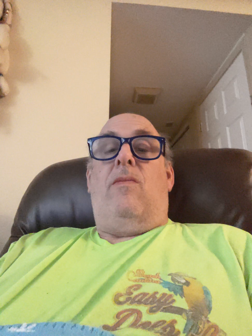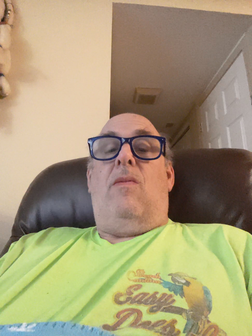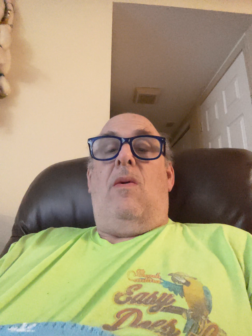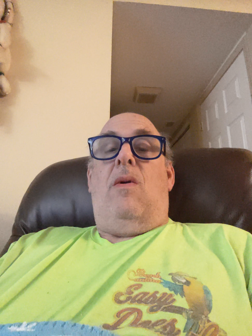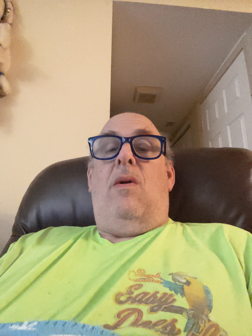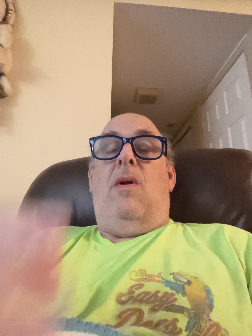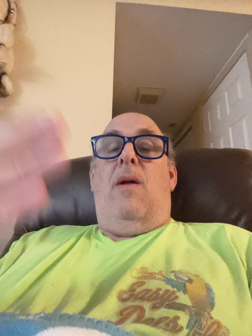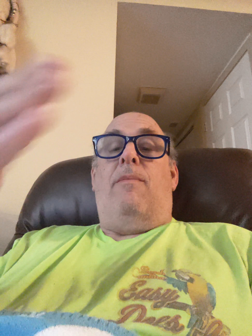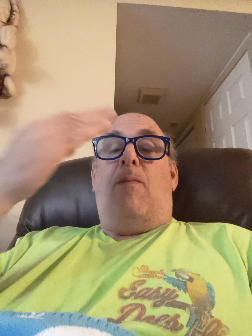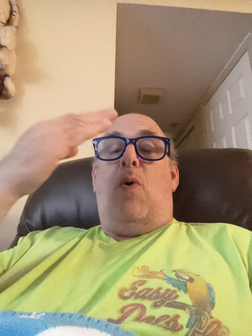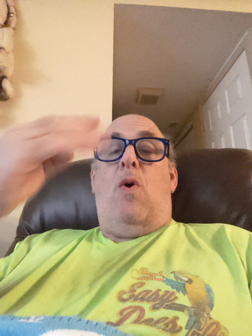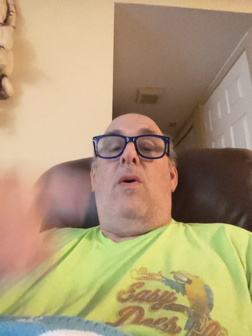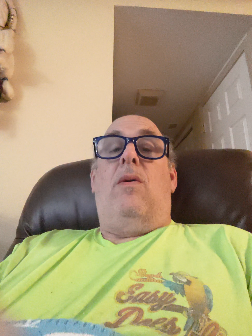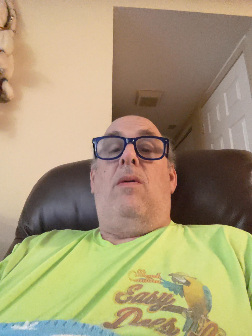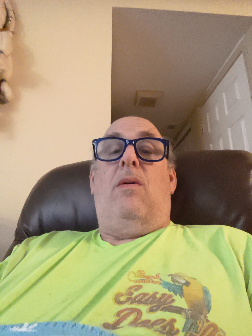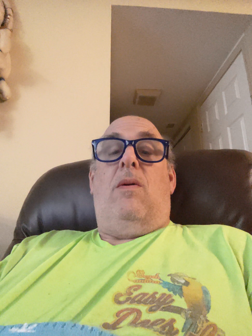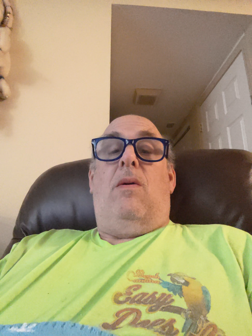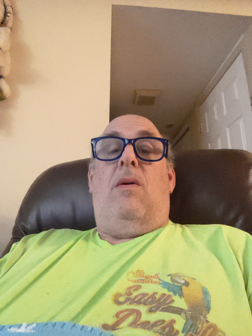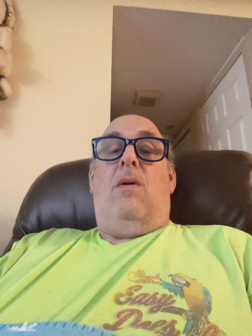morning